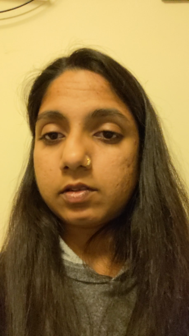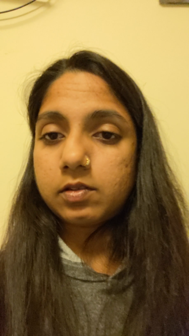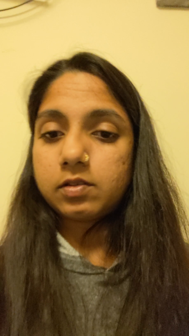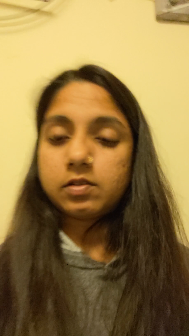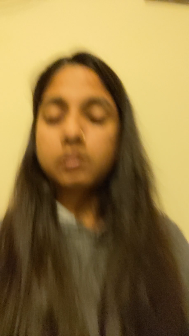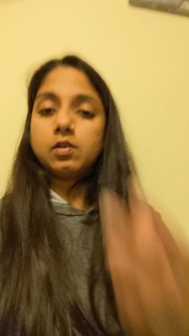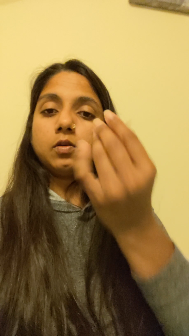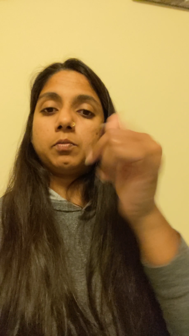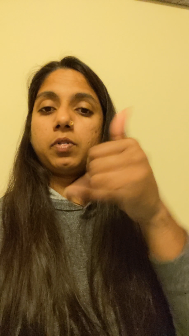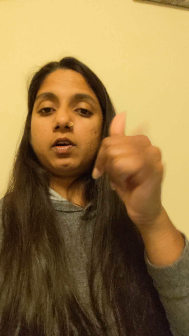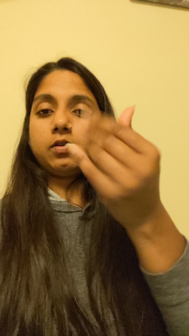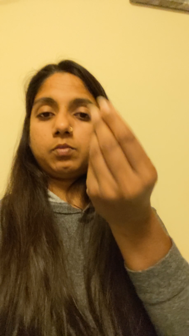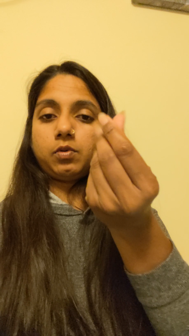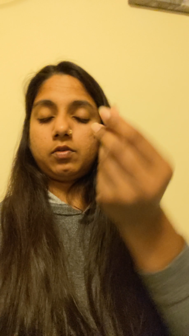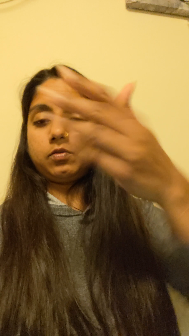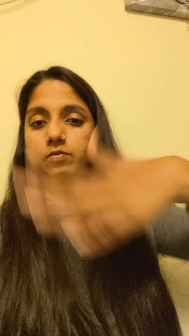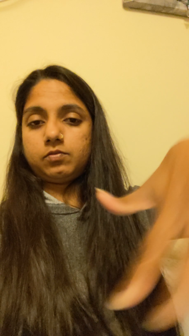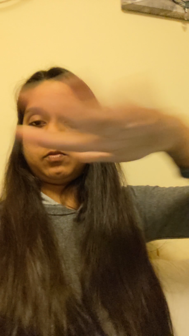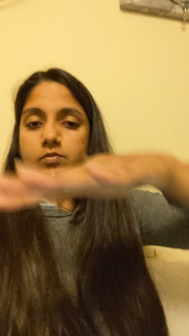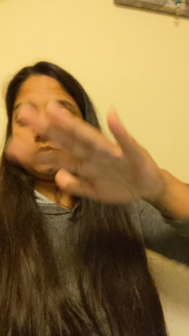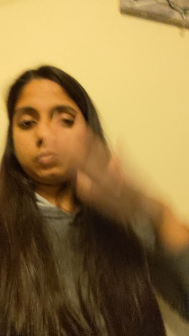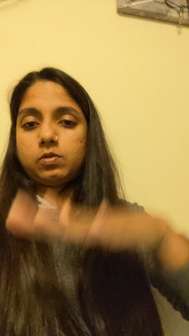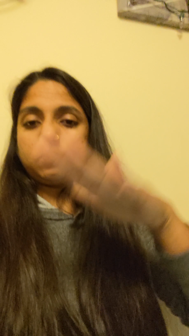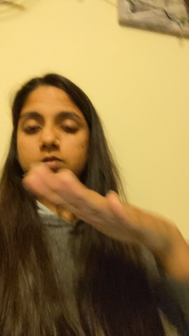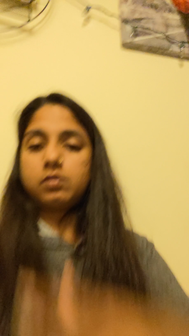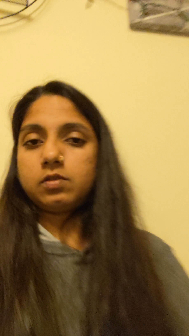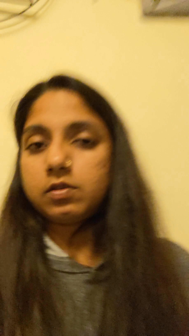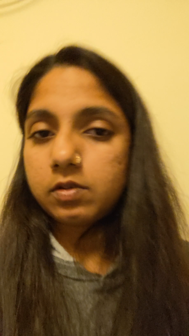playground